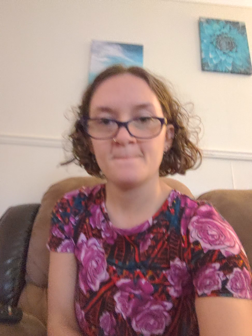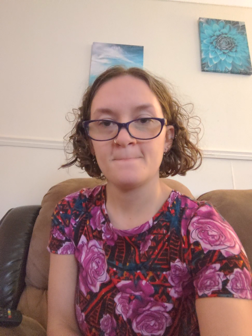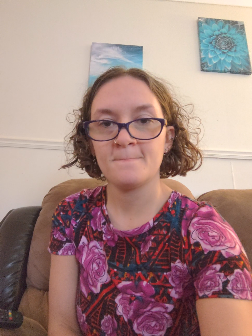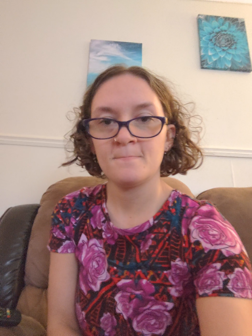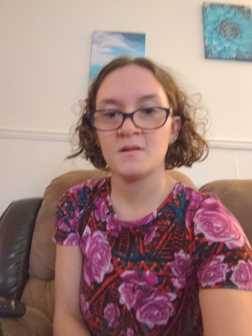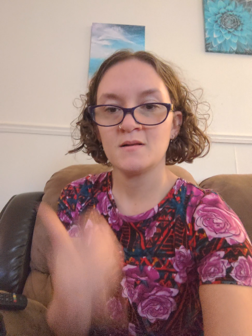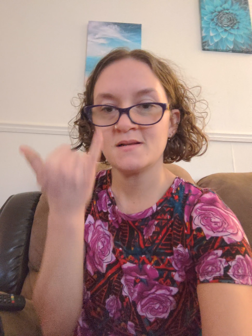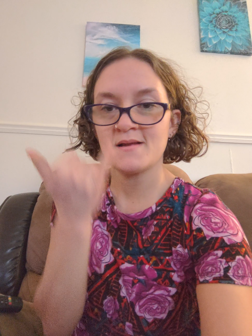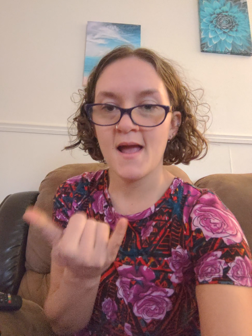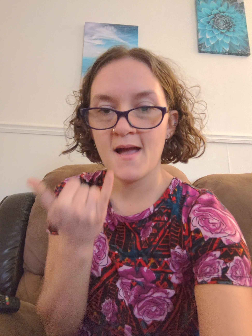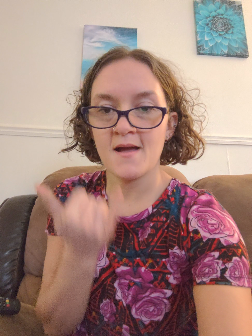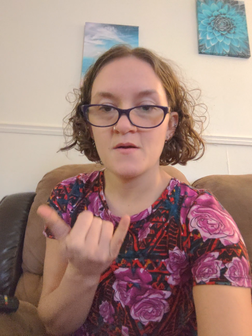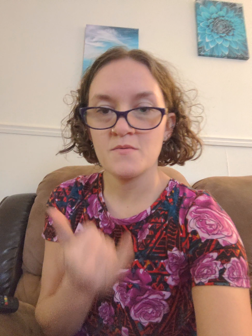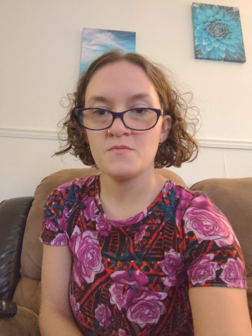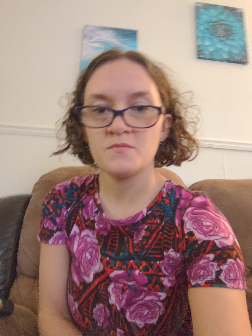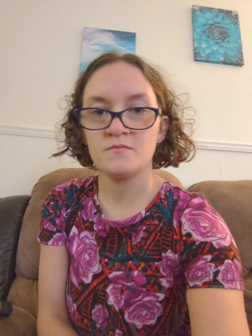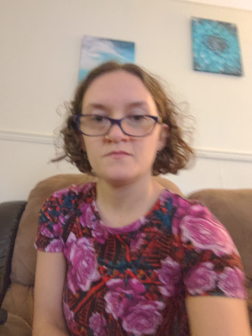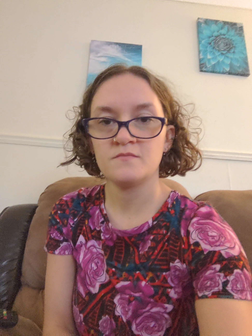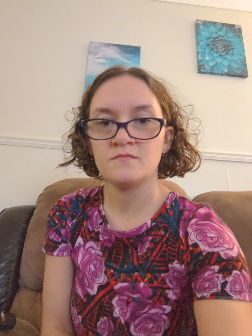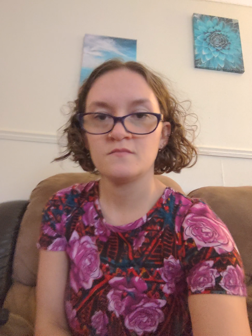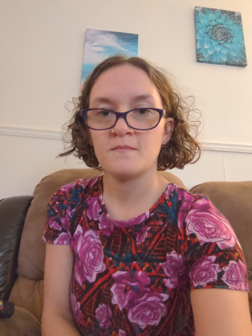now